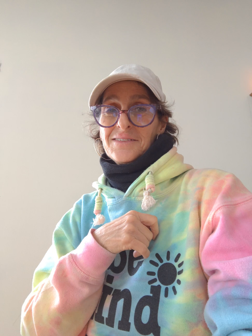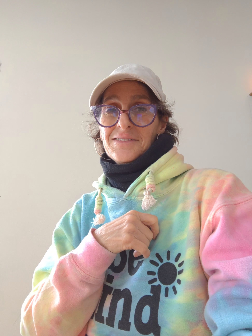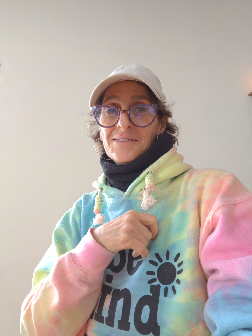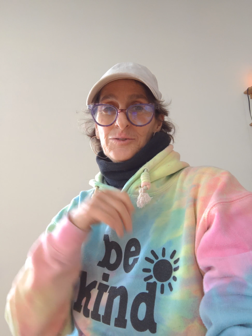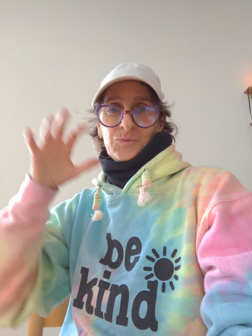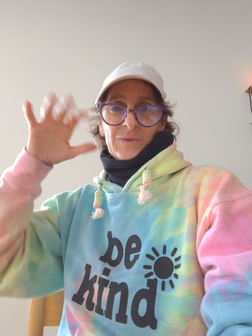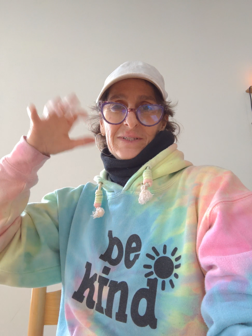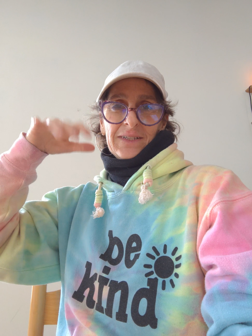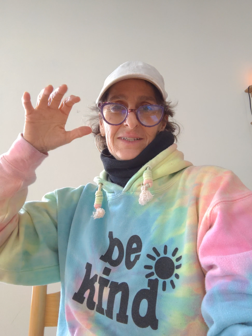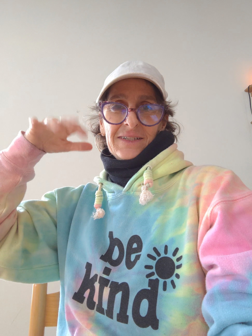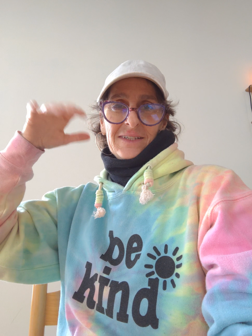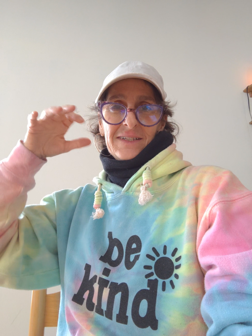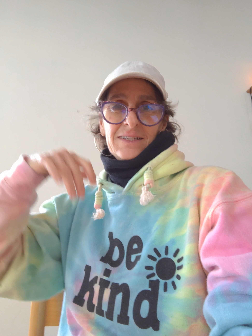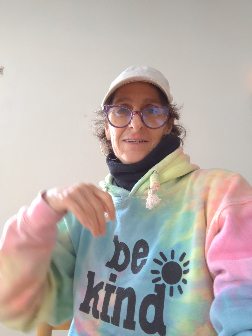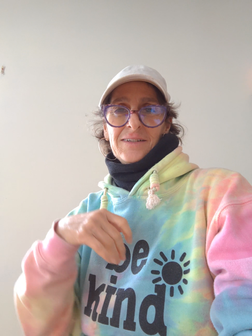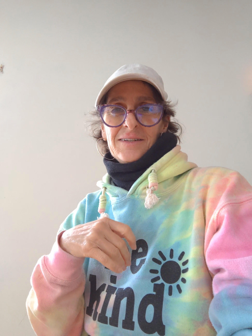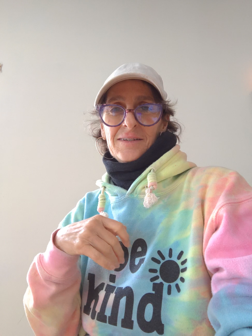rain